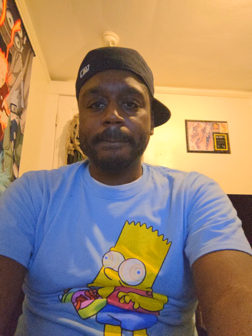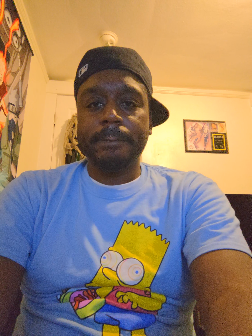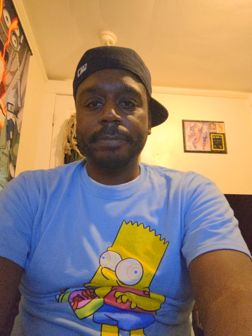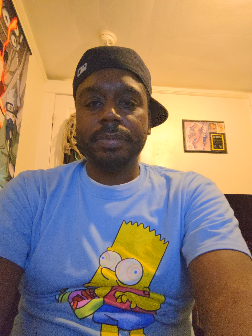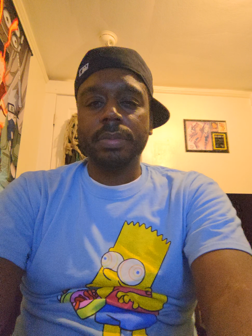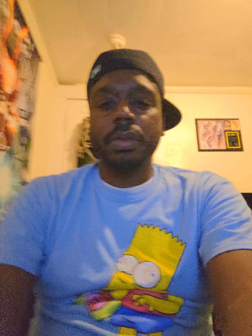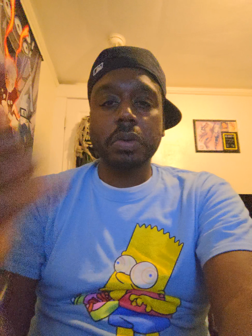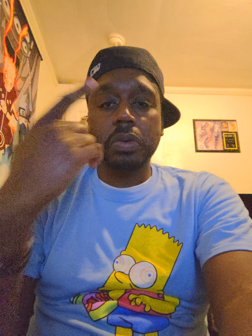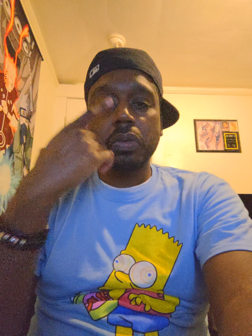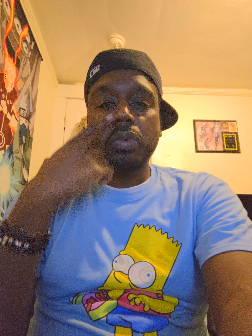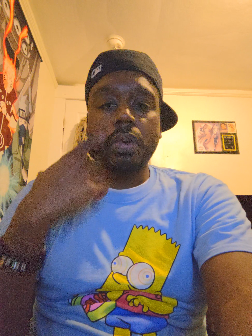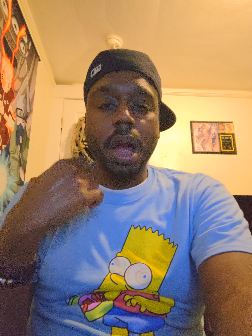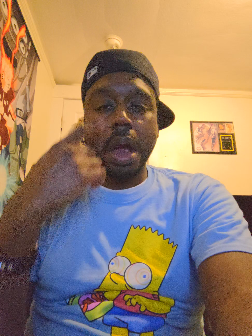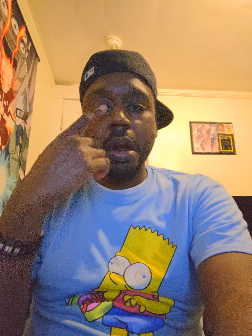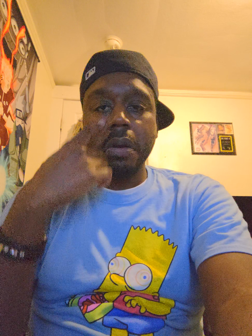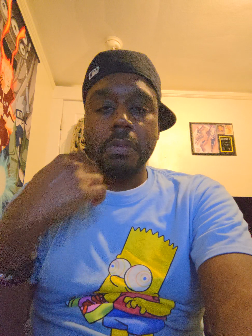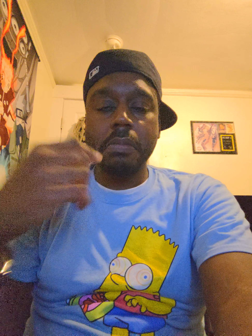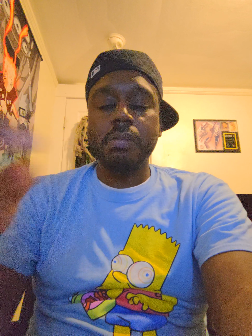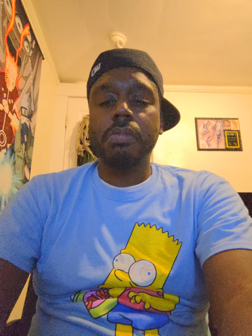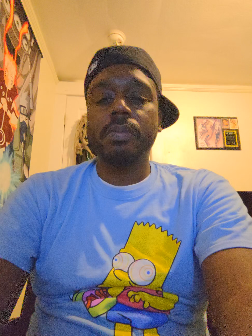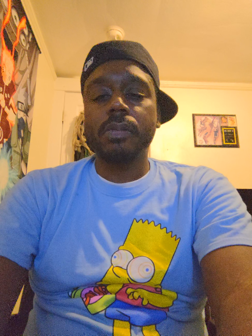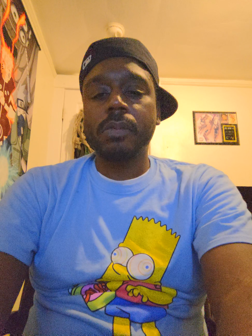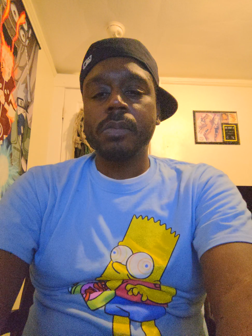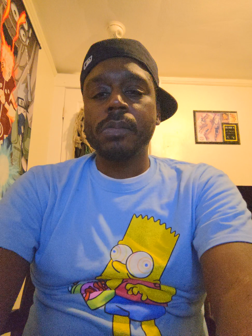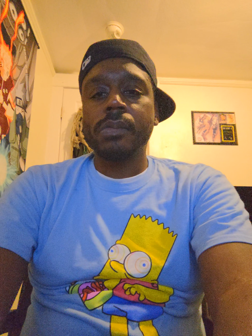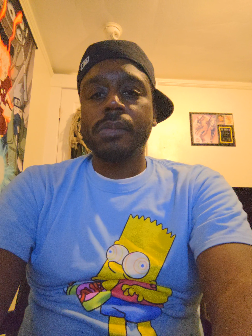cry